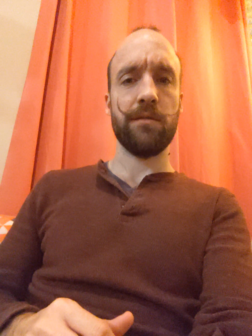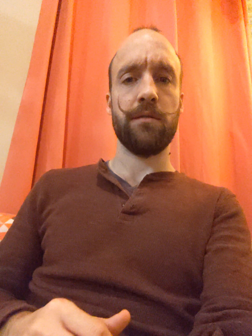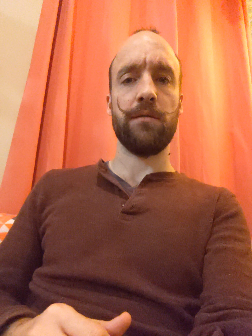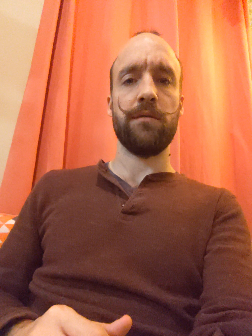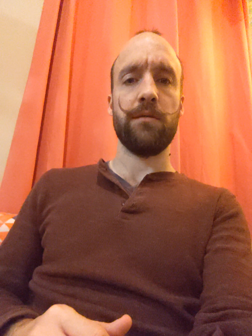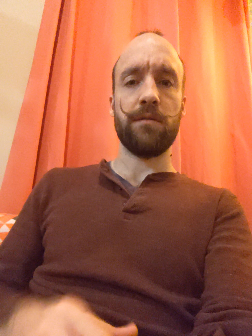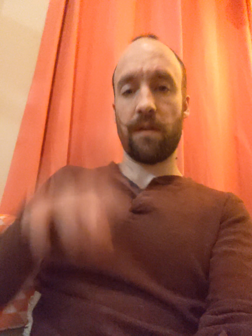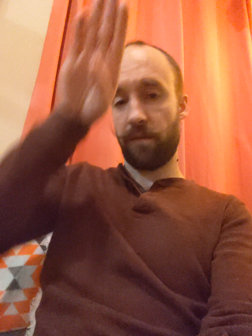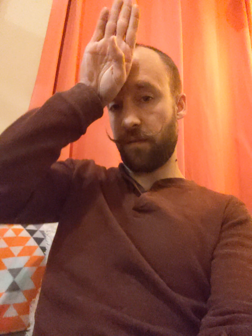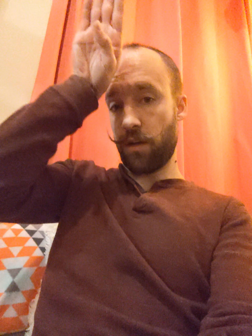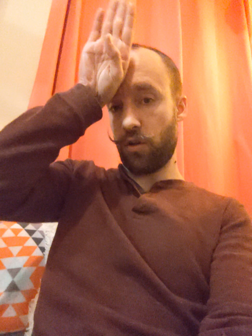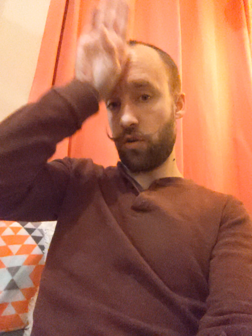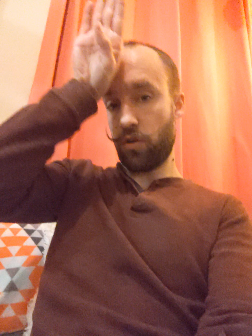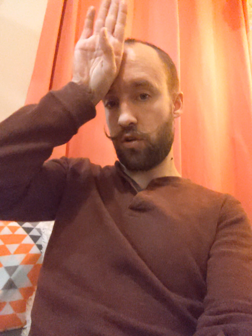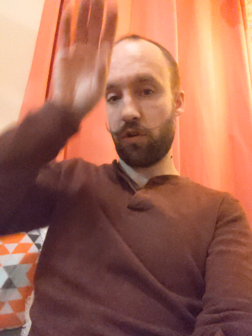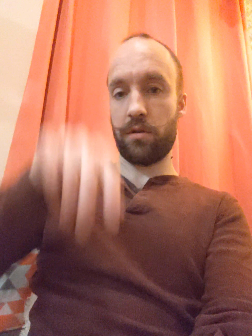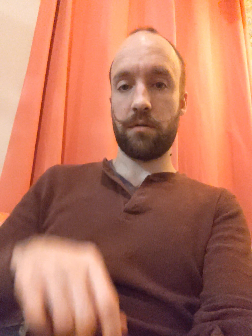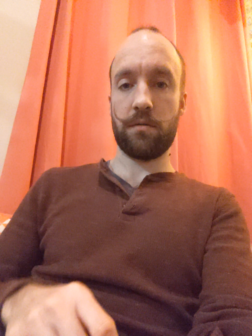fireman